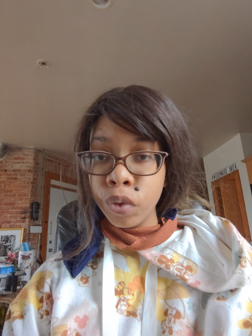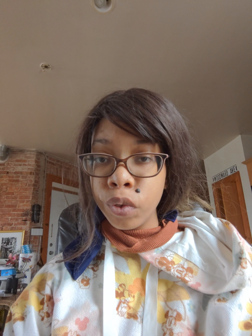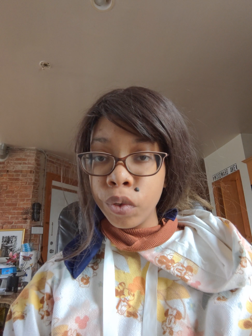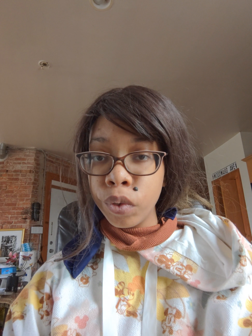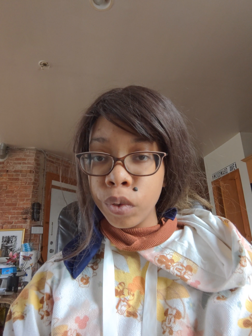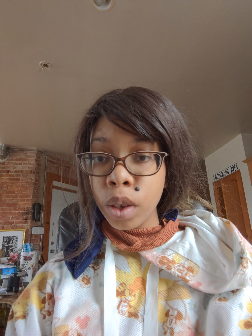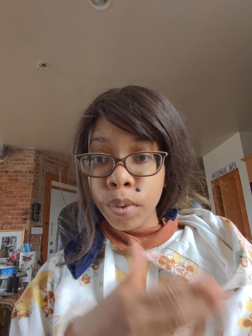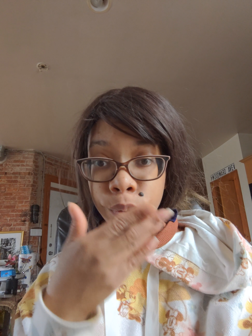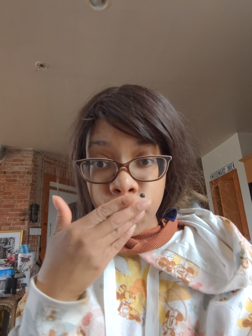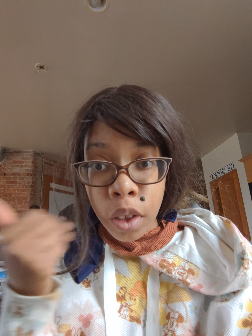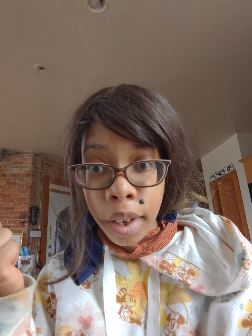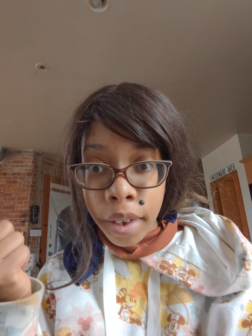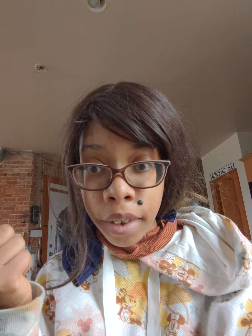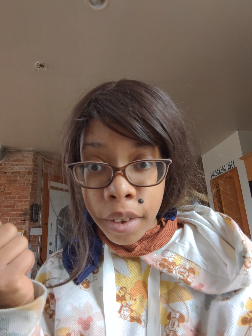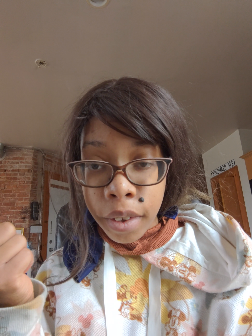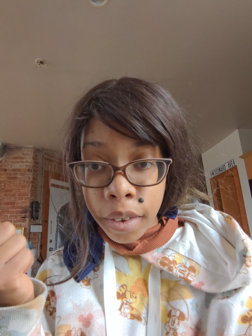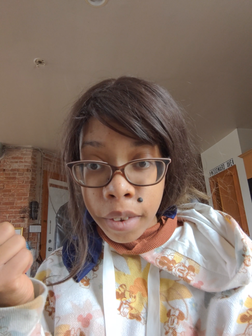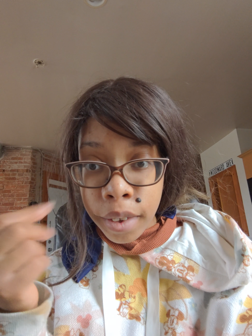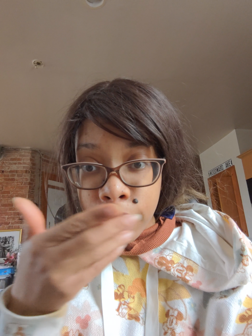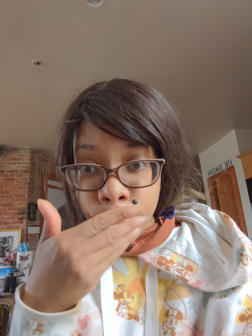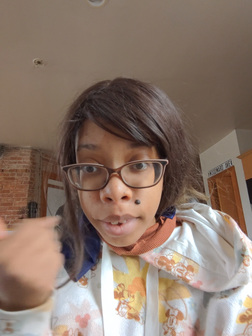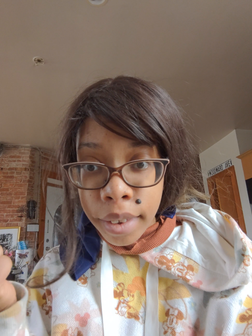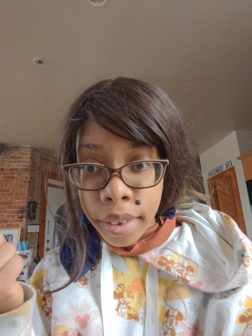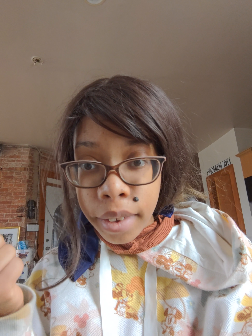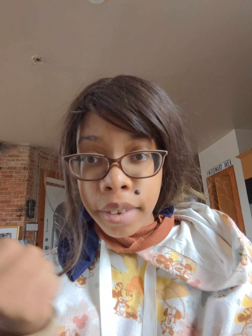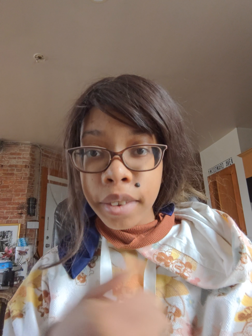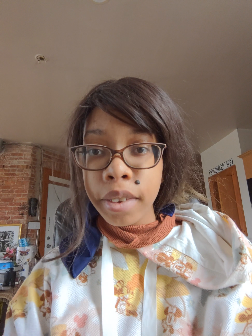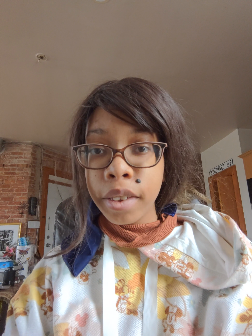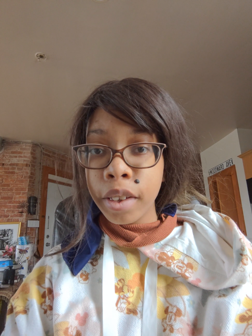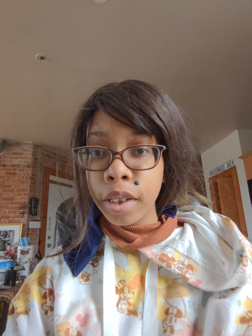better